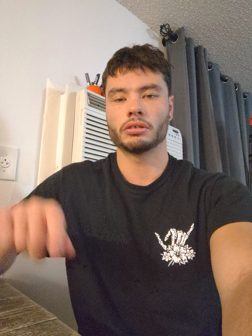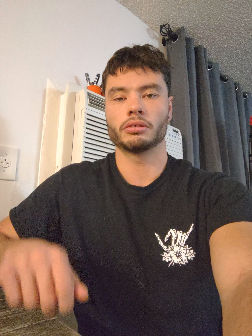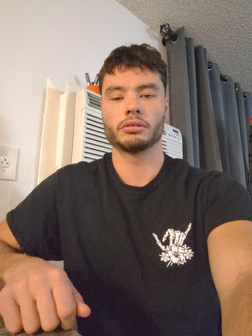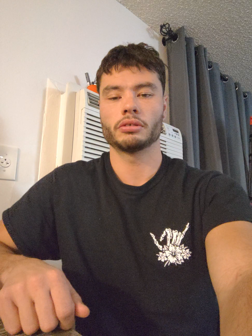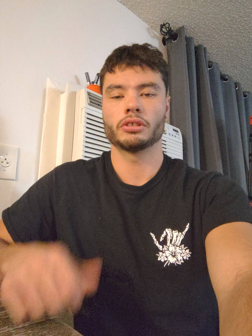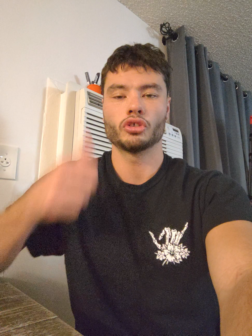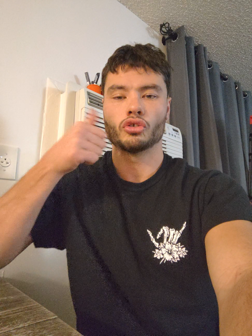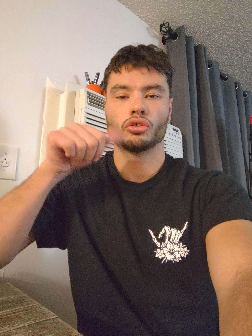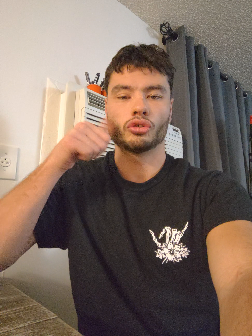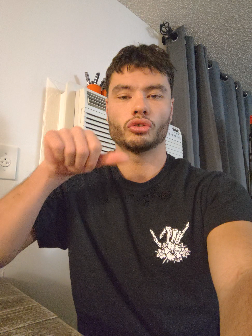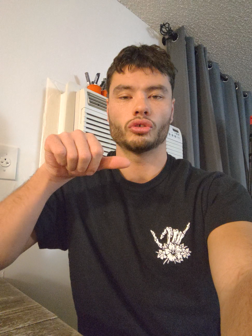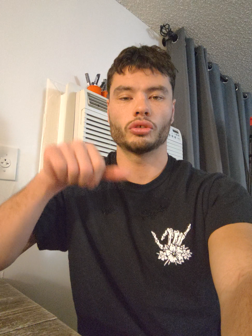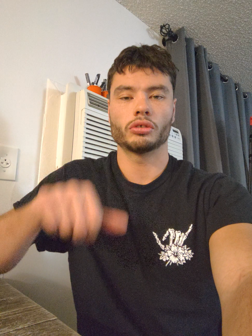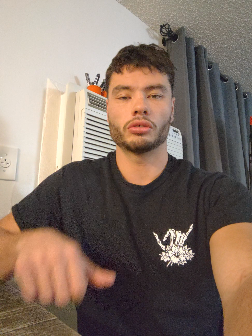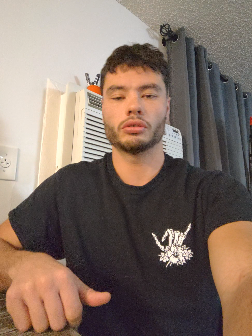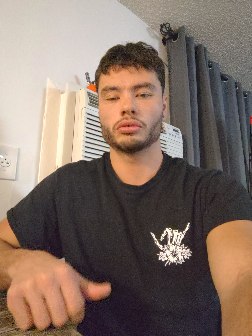girl